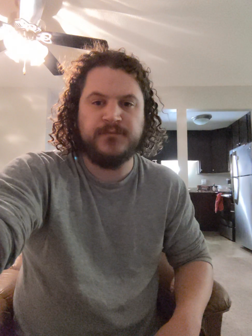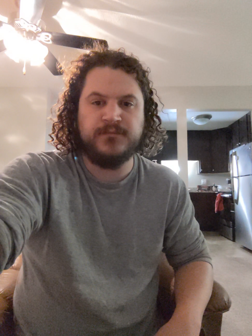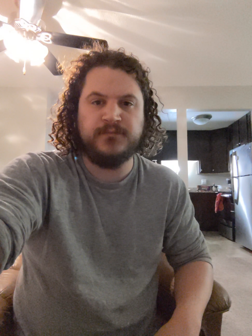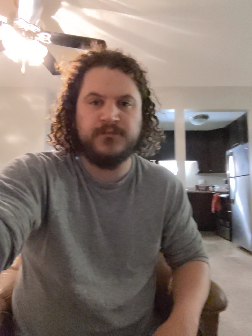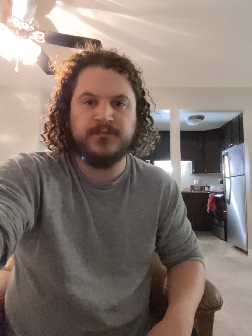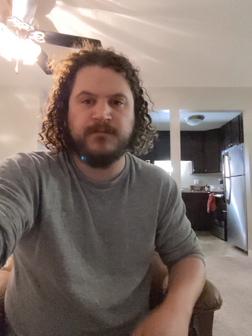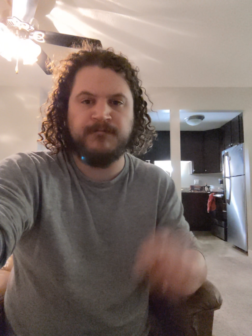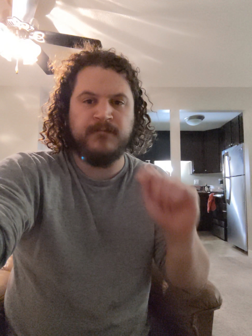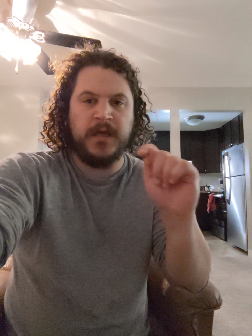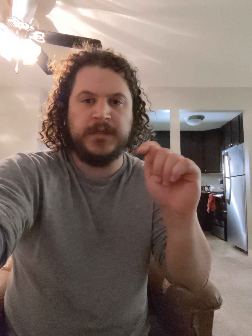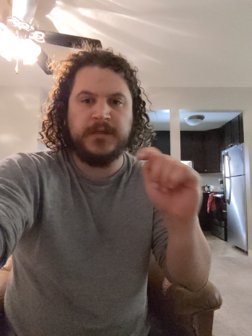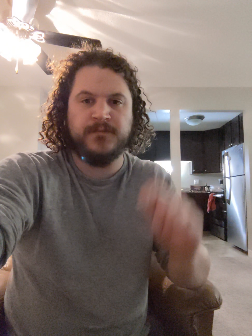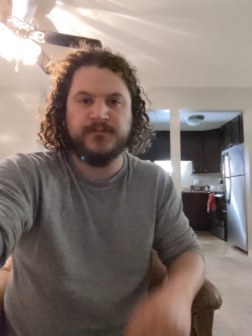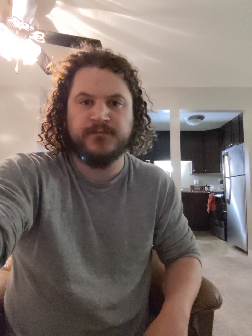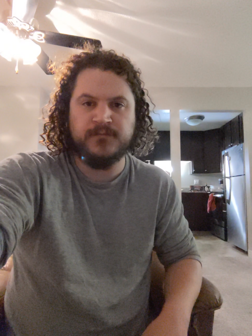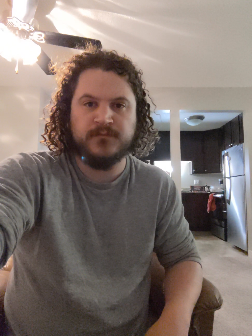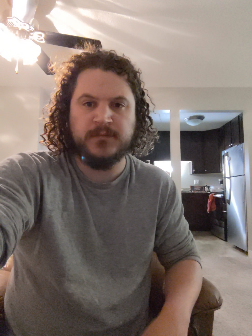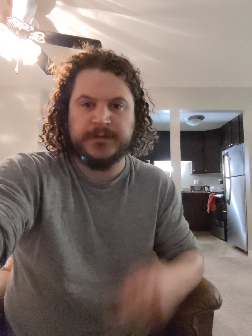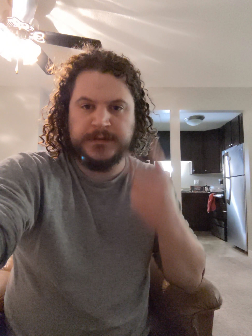potty